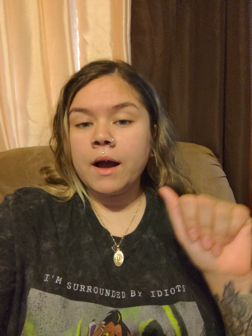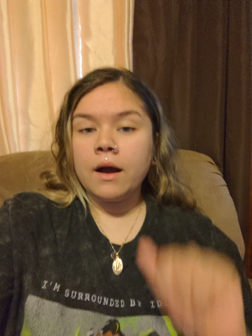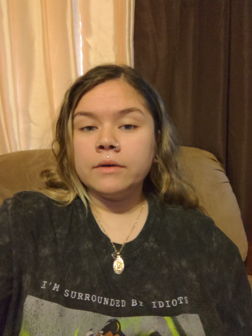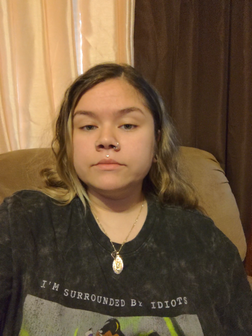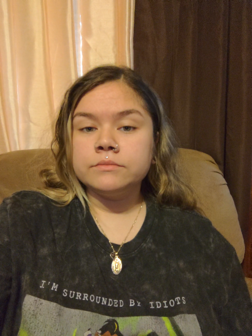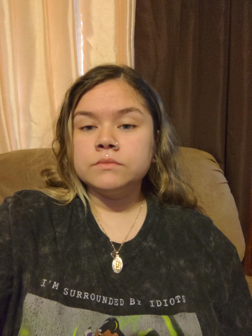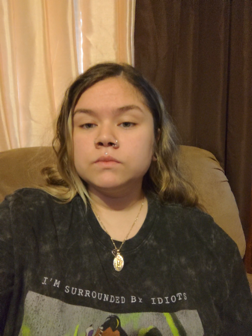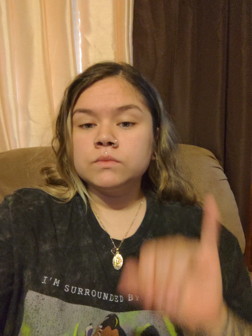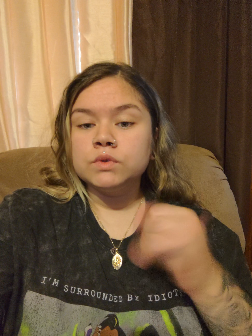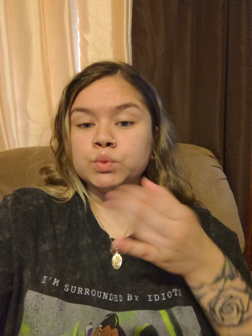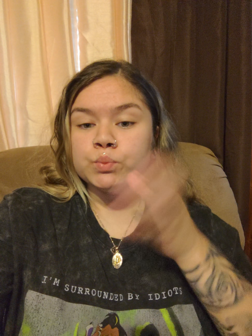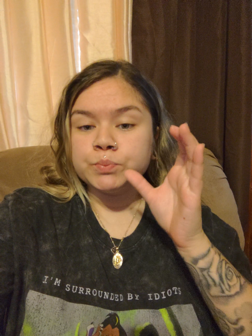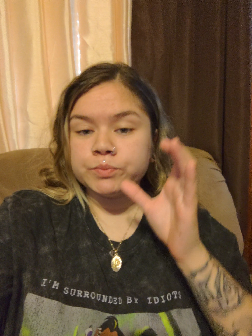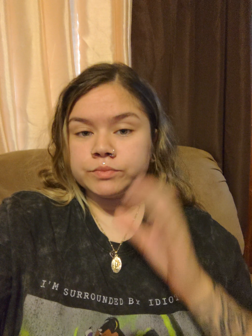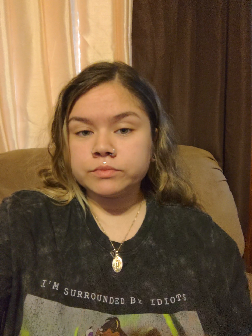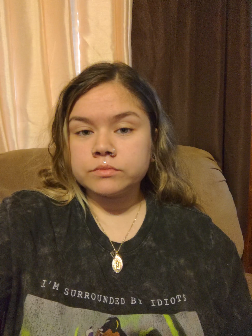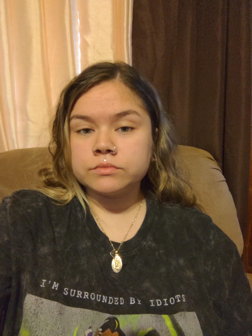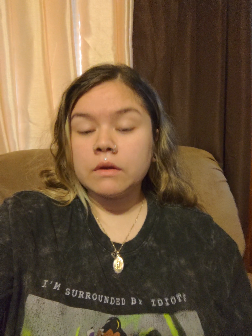juice